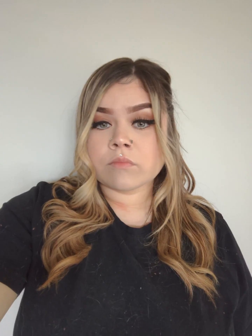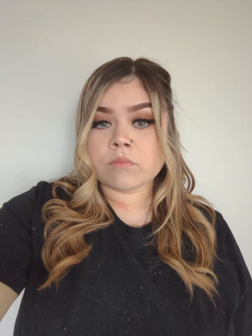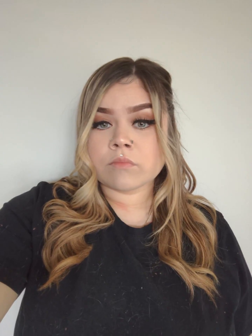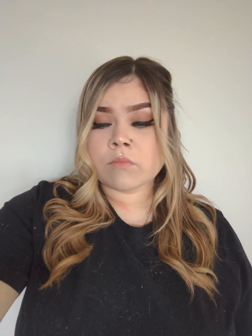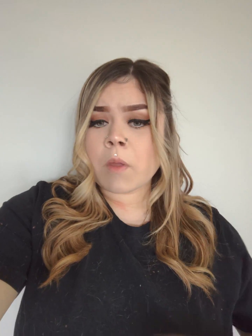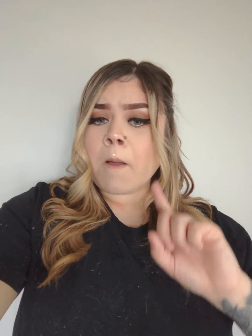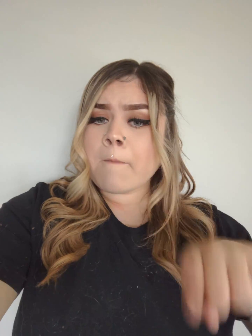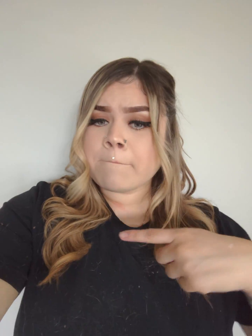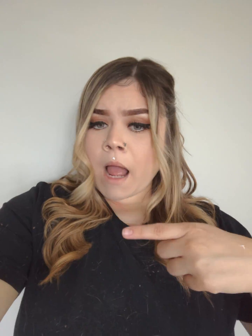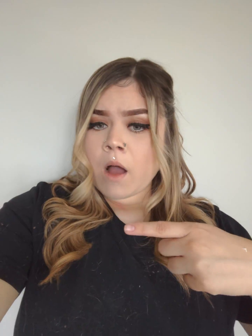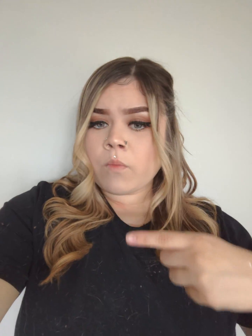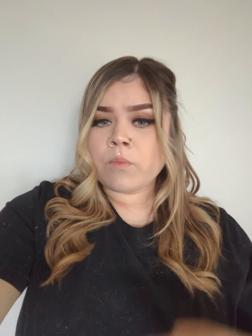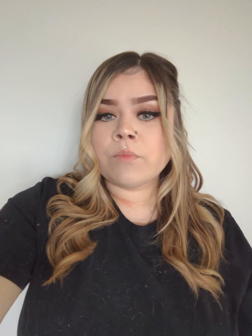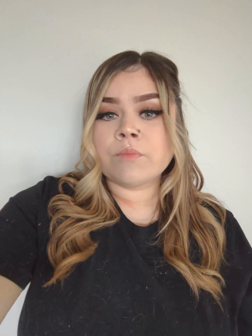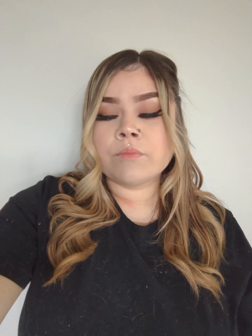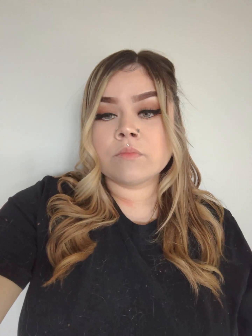about